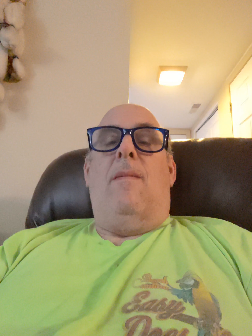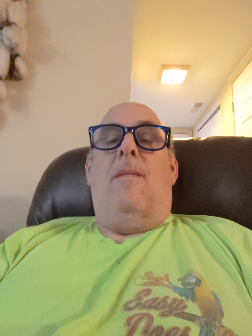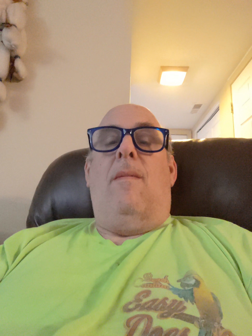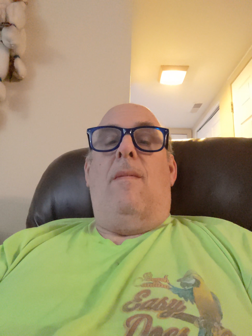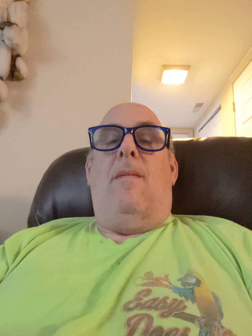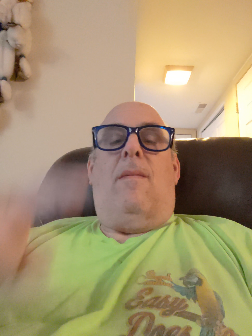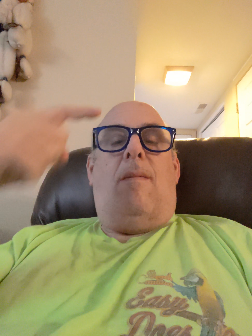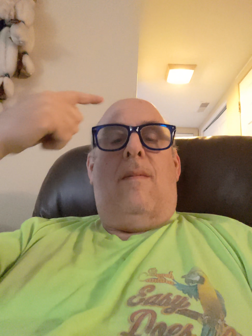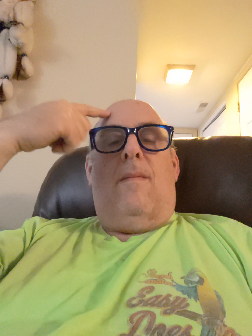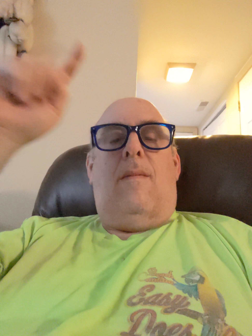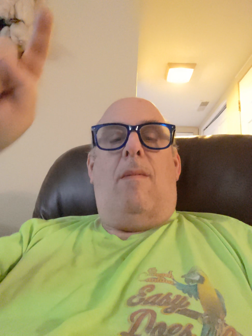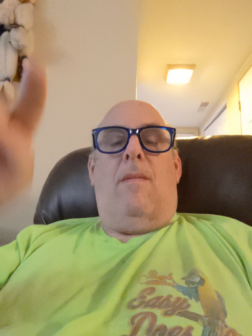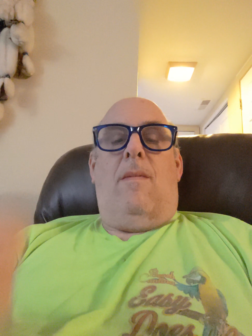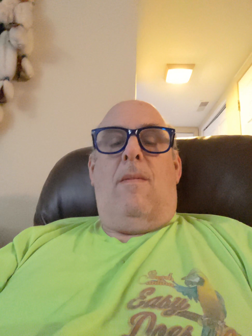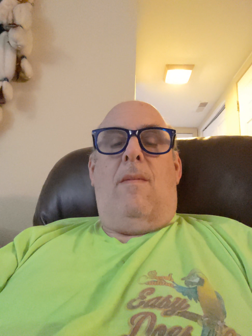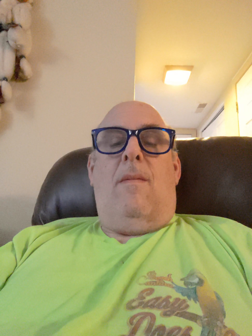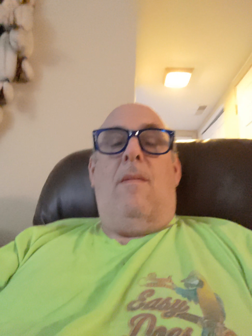for